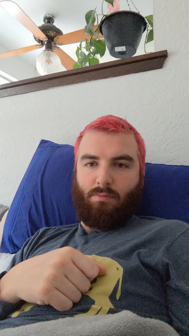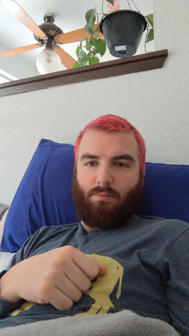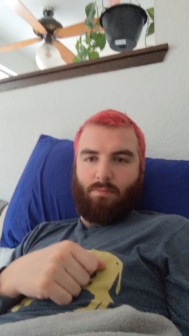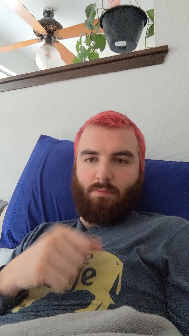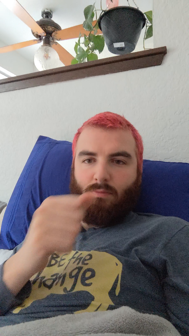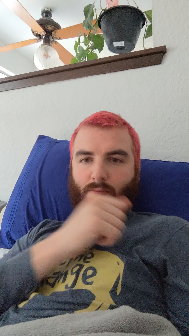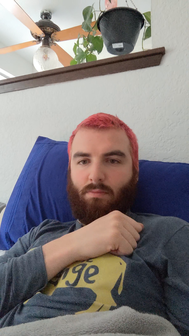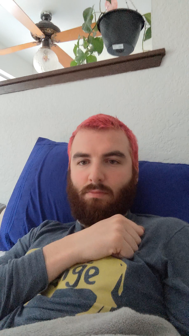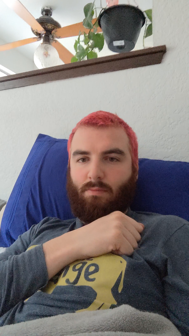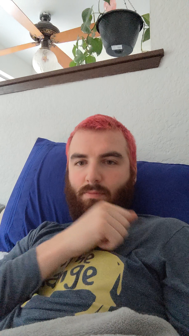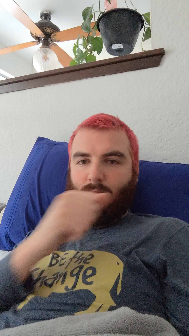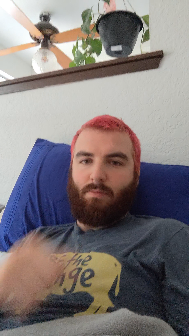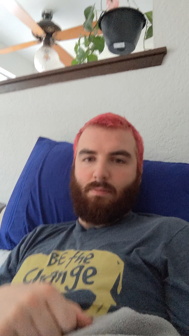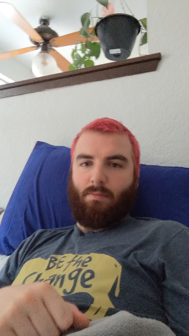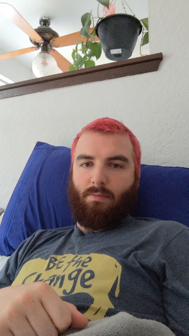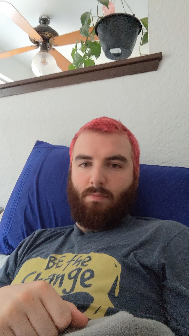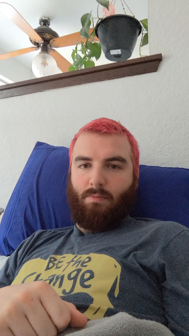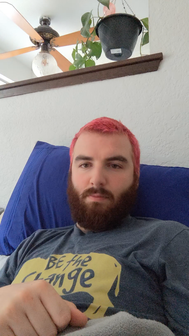love